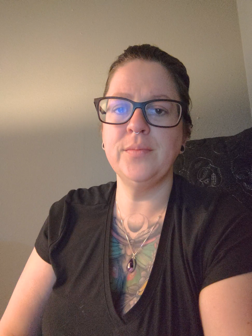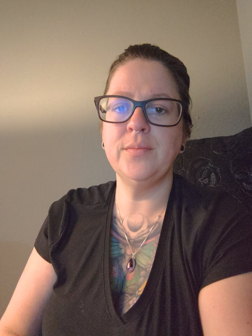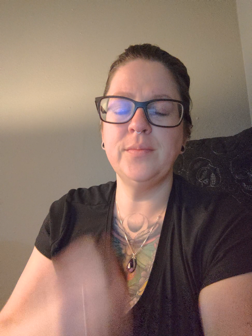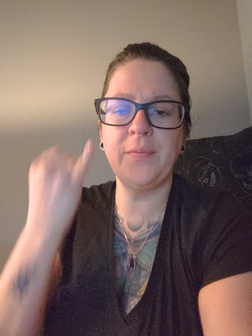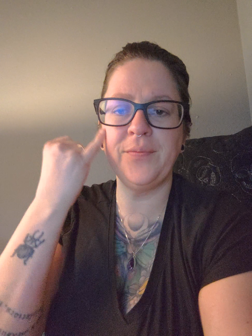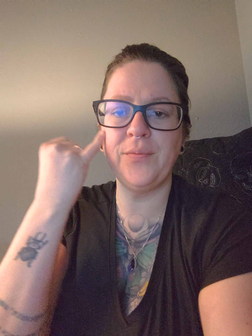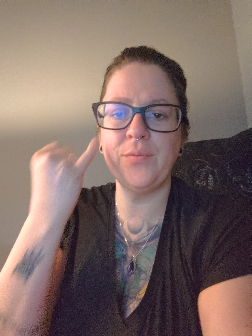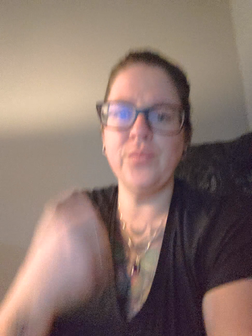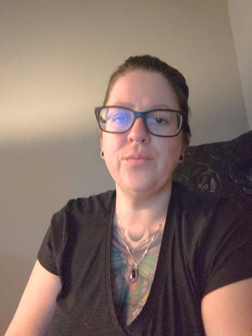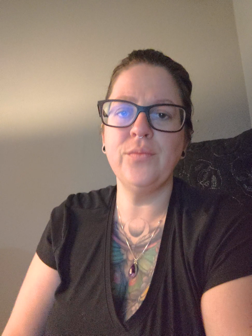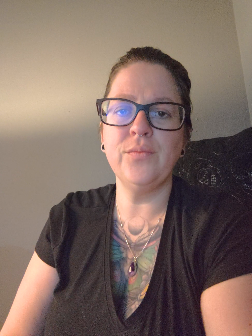if